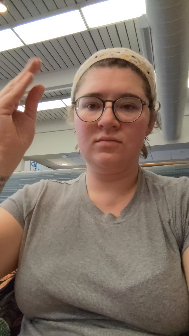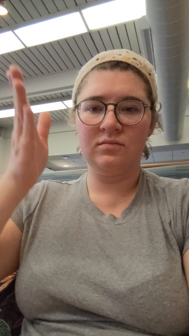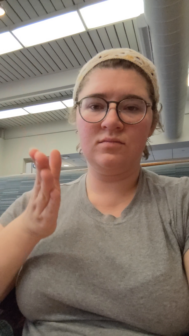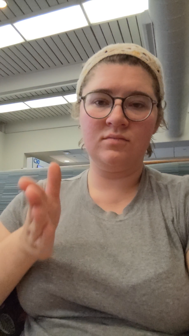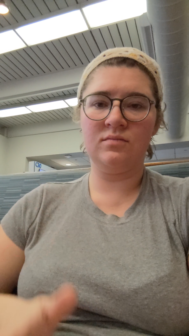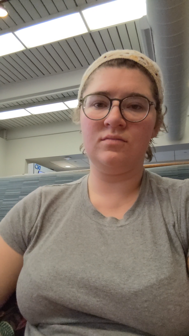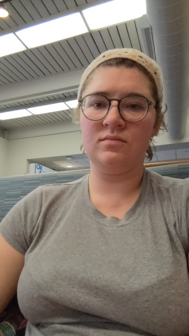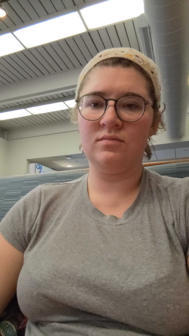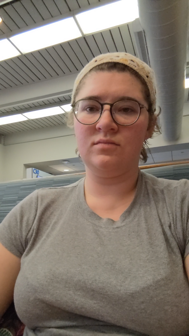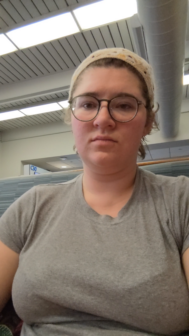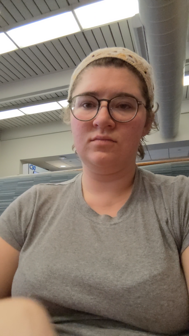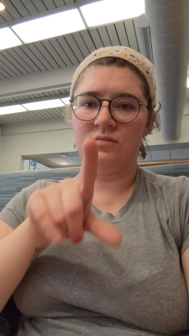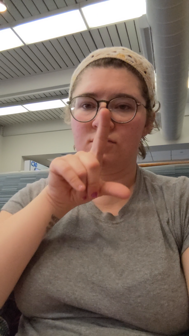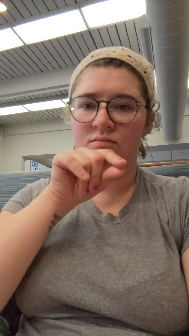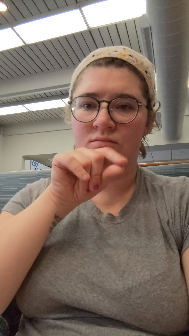chicken